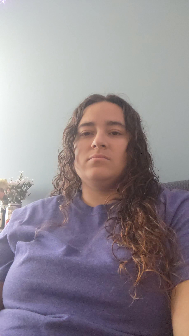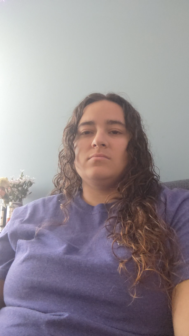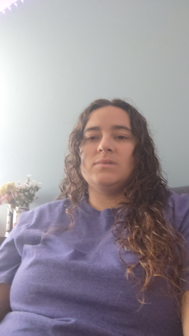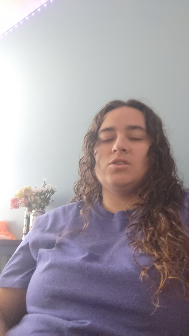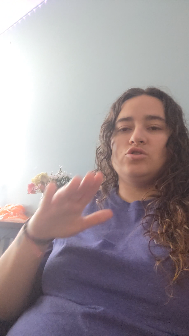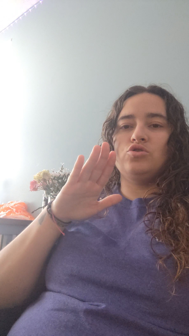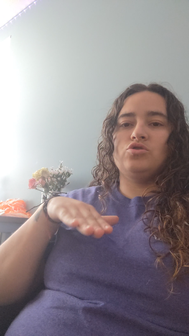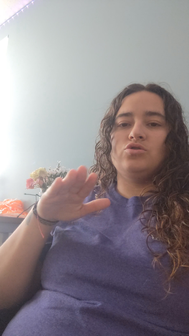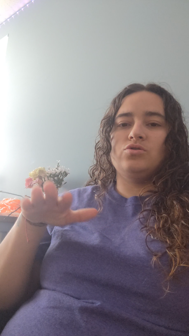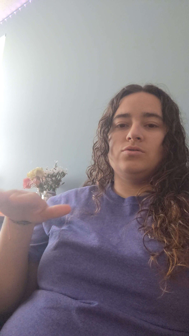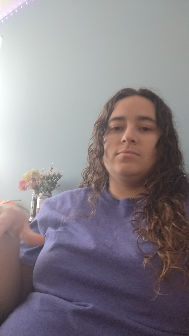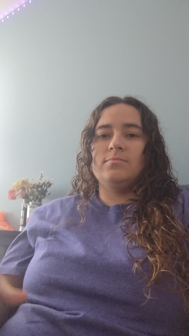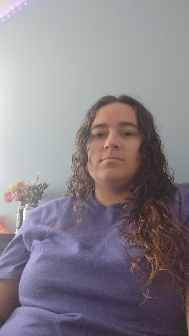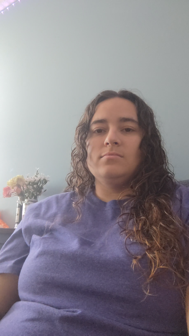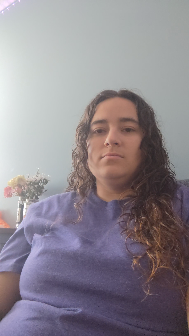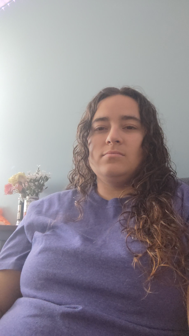children